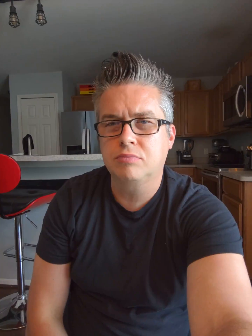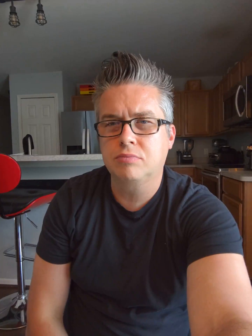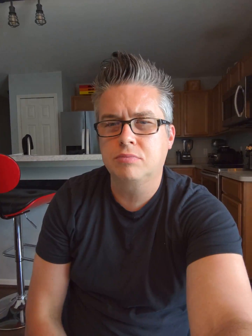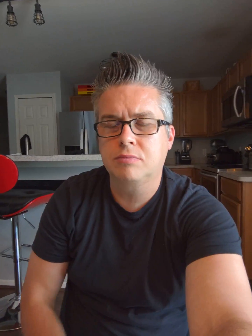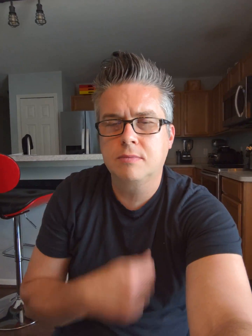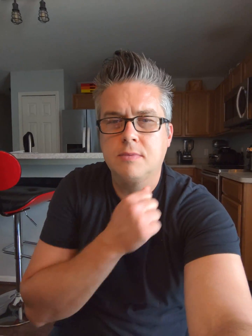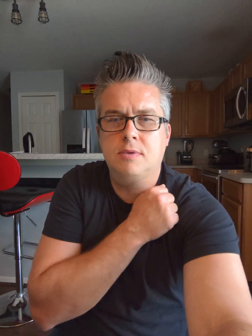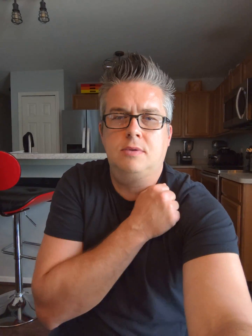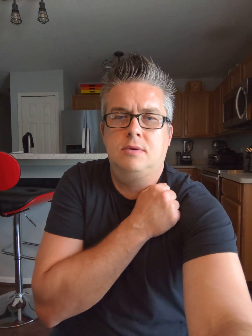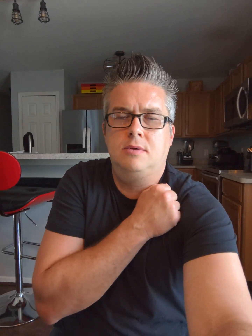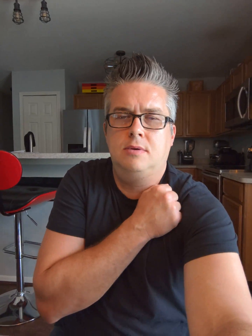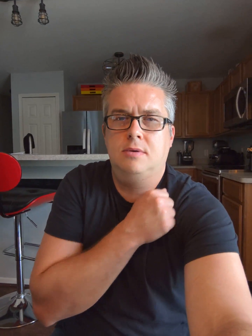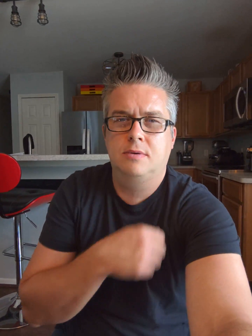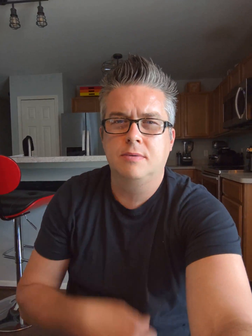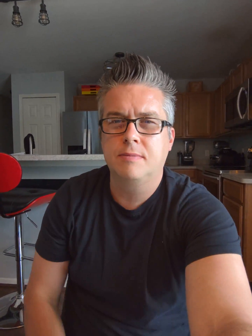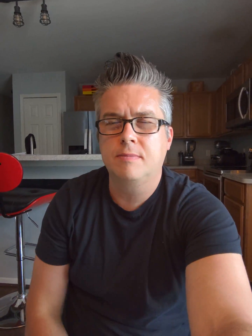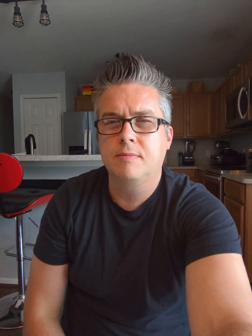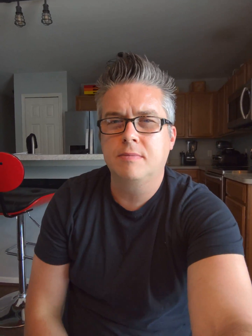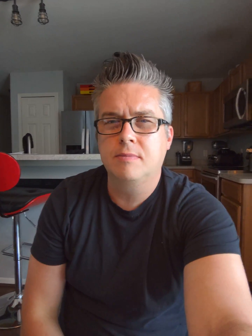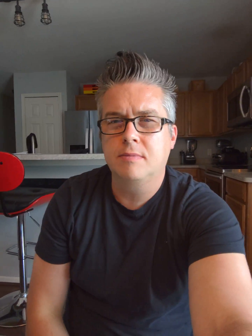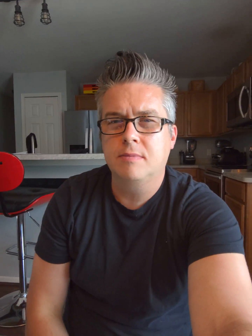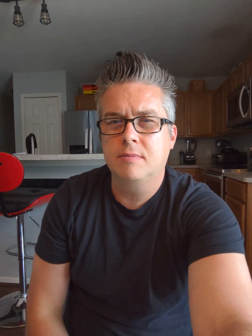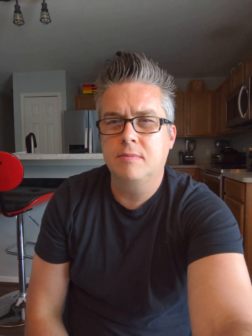hug